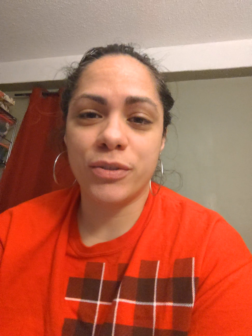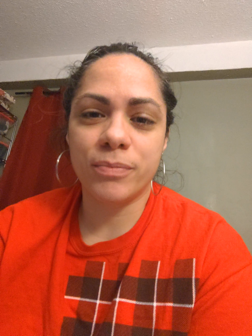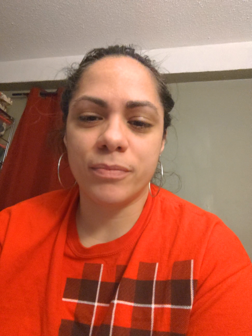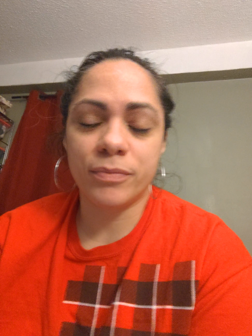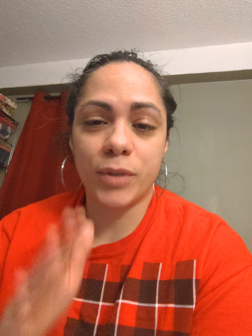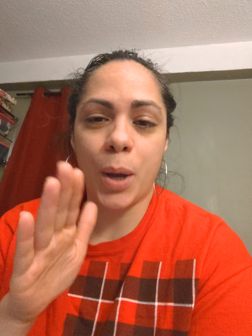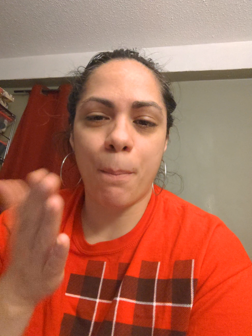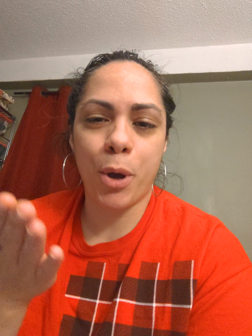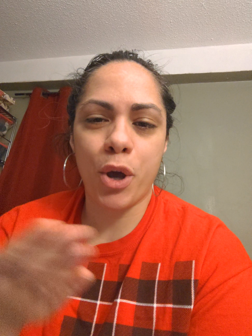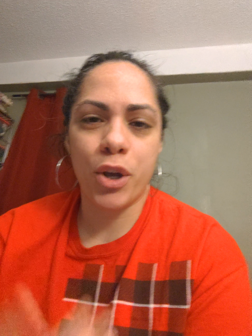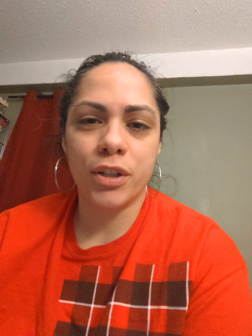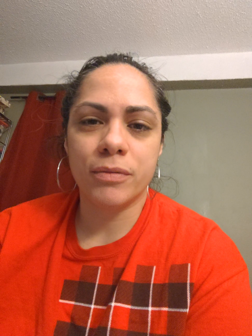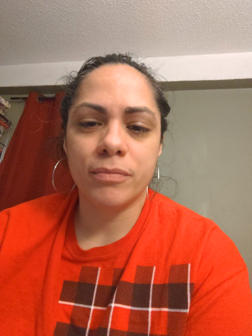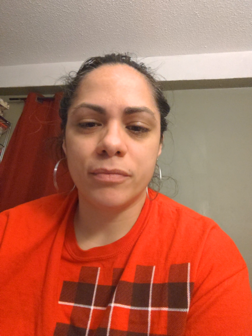book